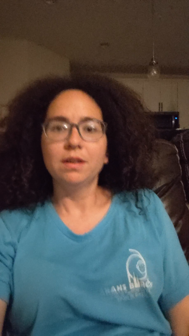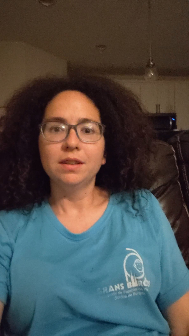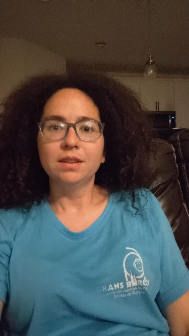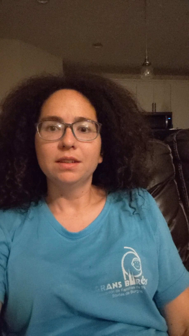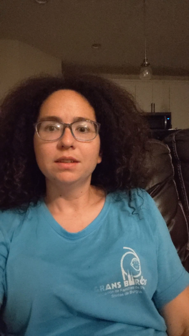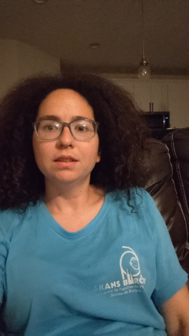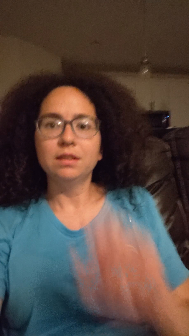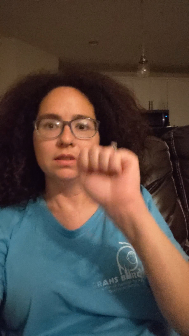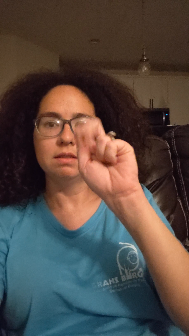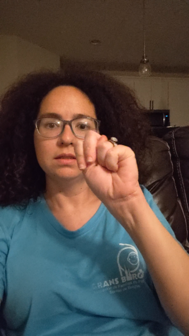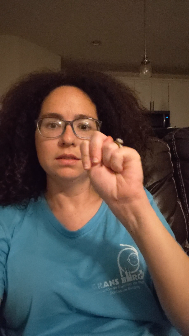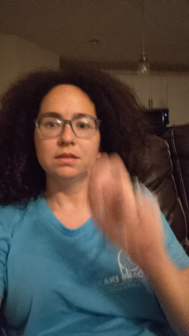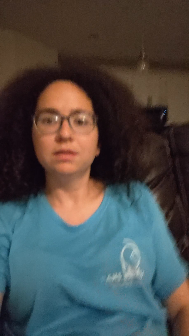an